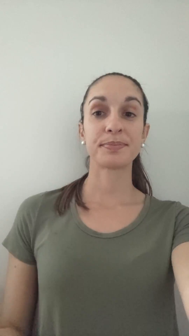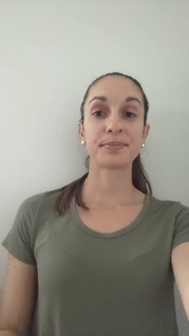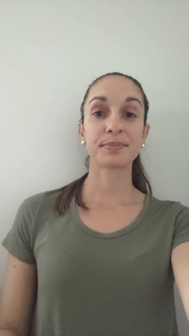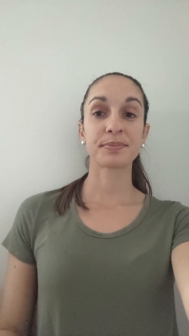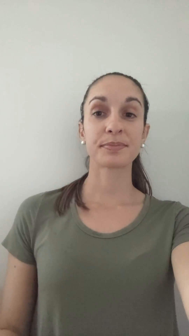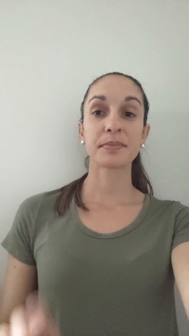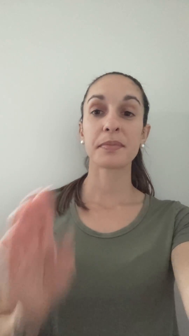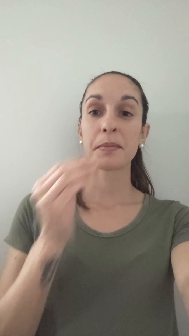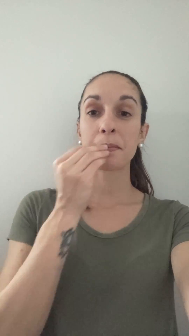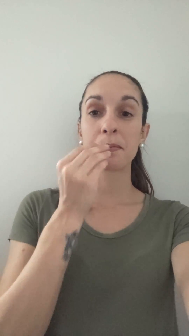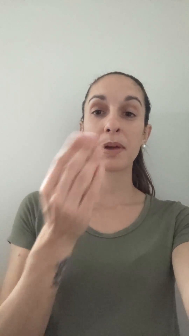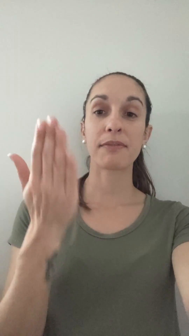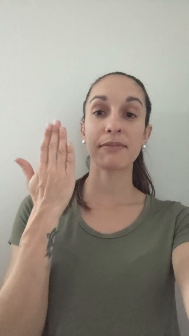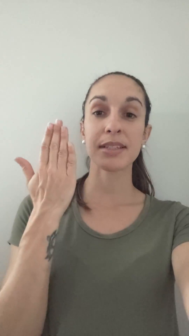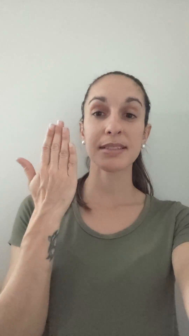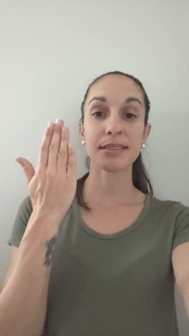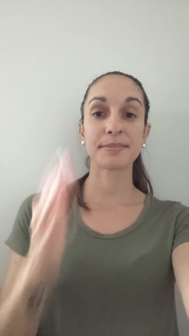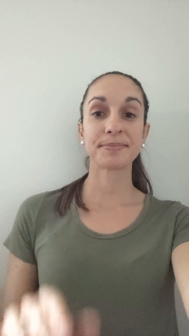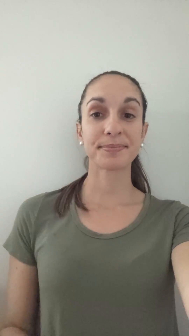breakfast